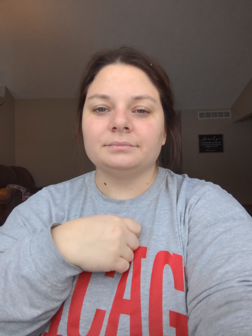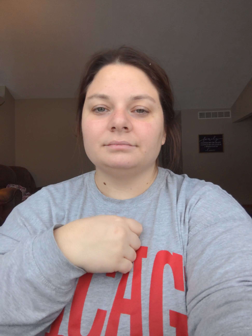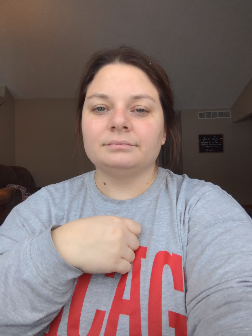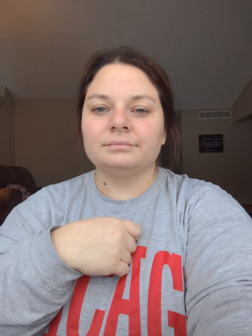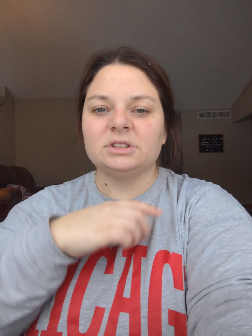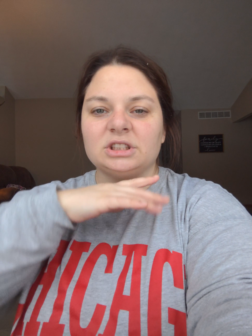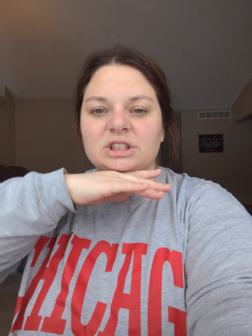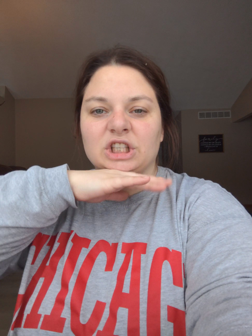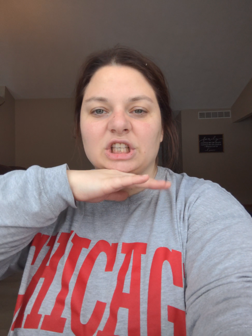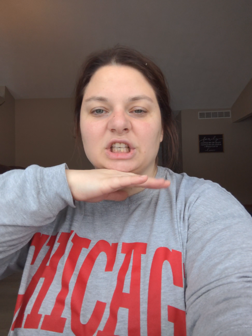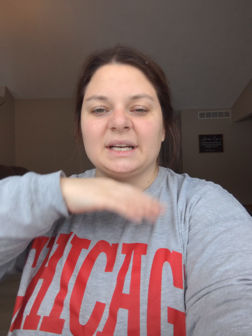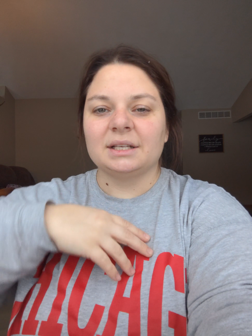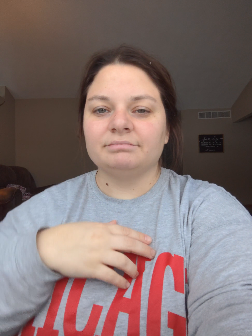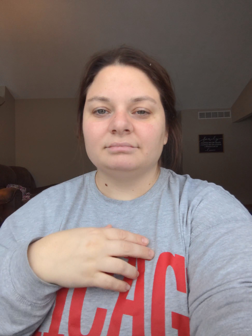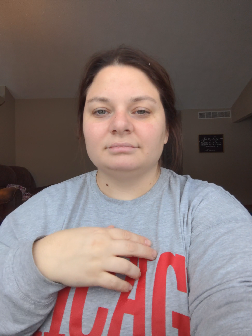dirty